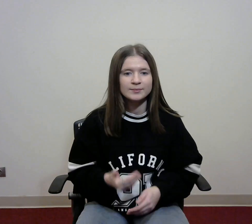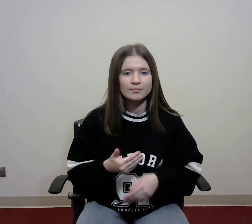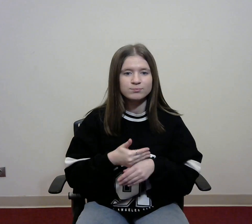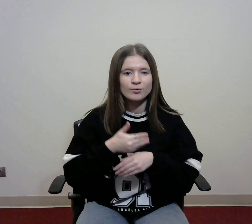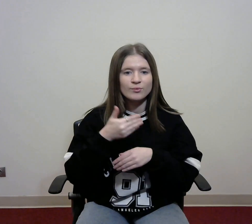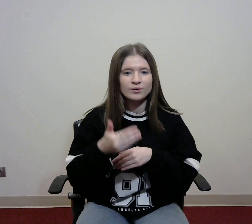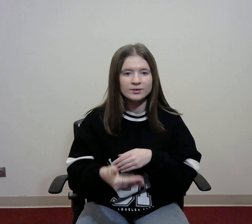gecikmək